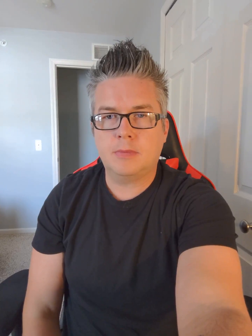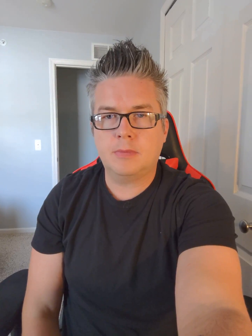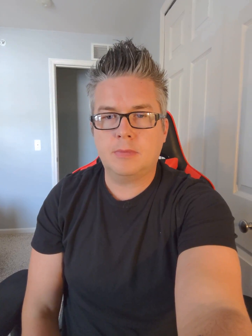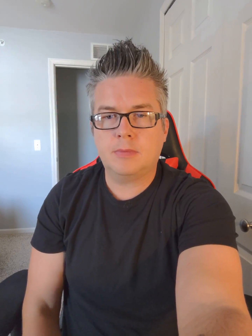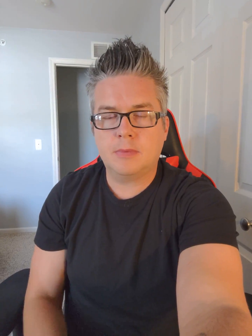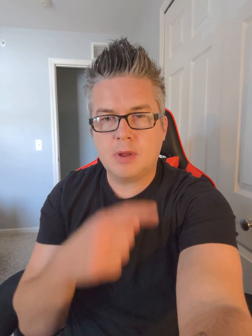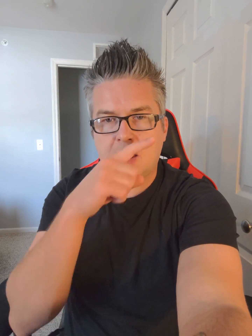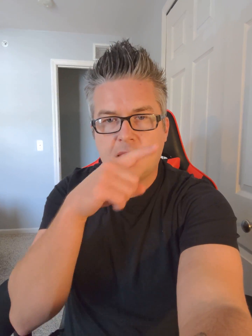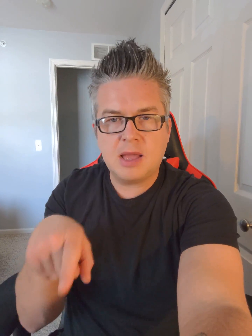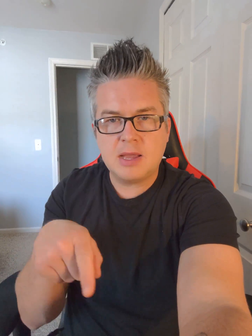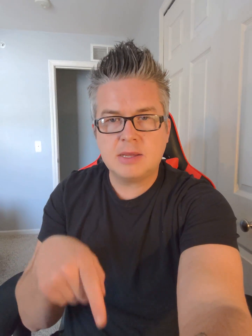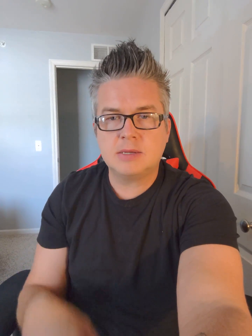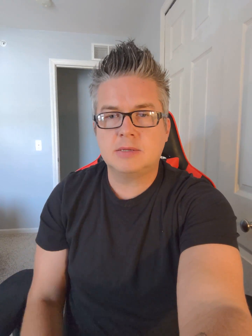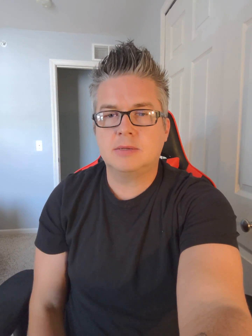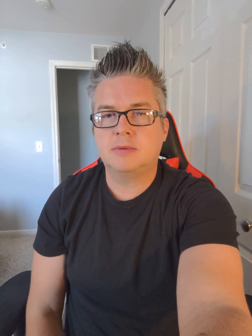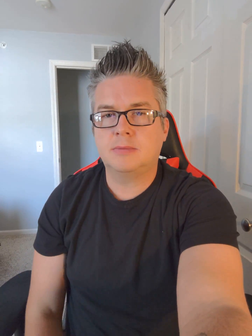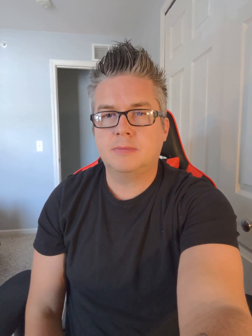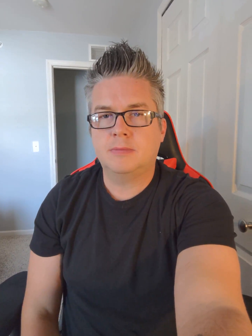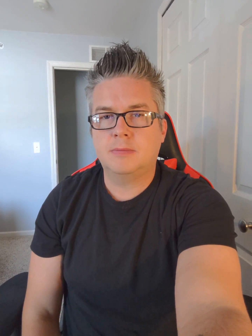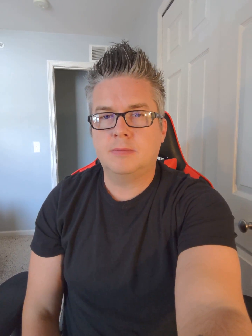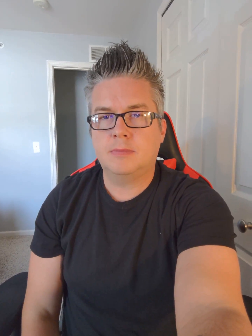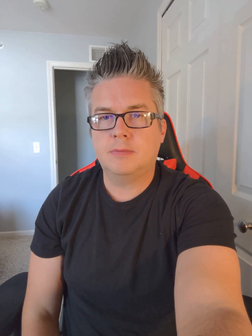cut